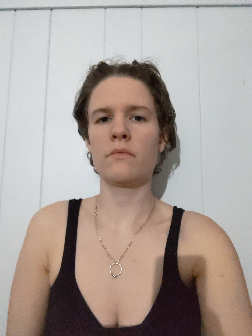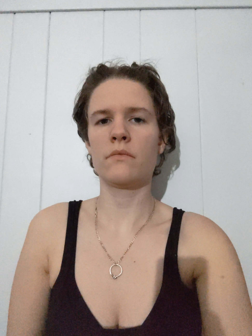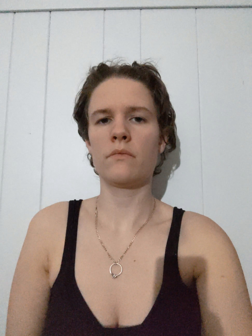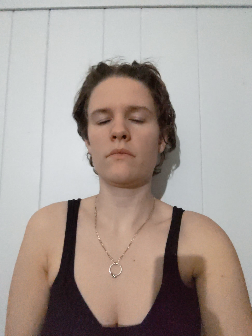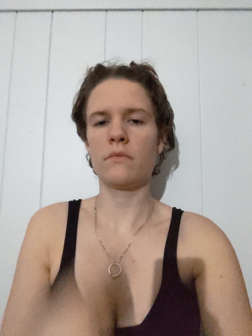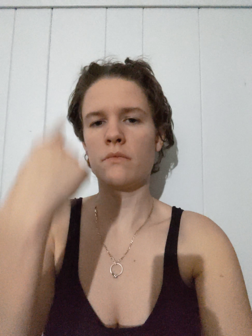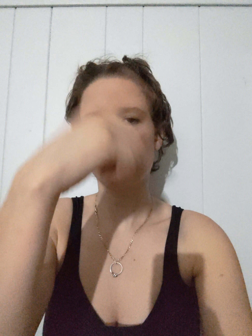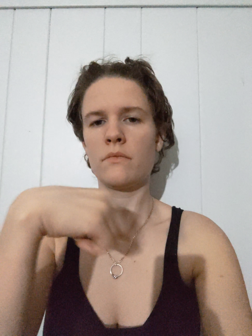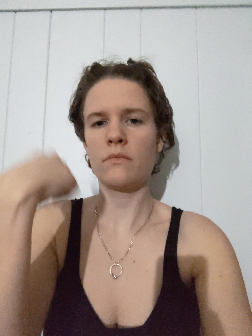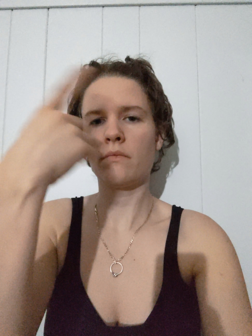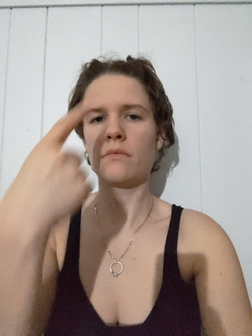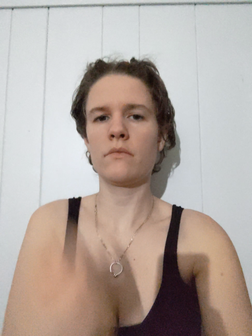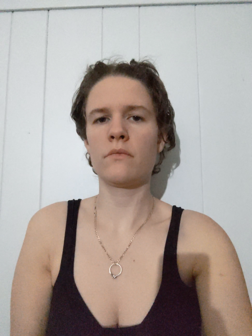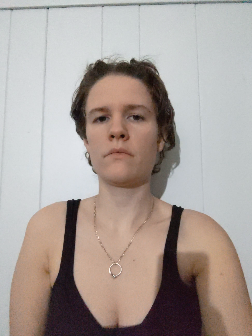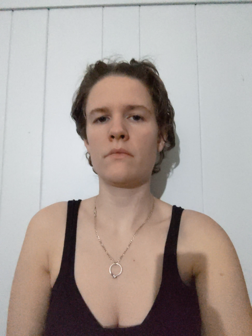face